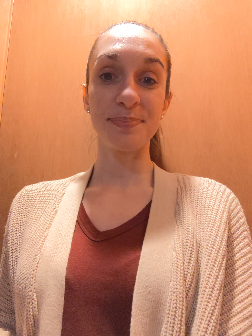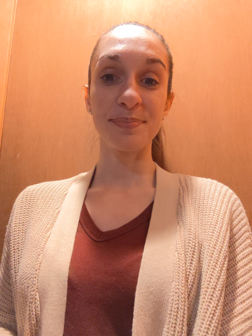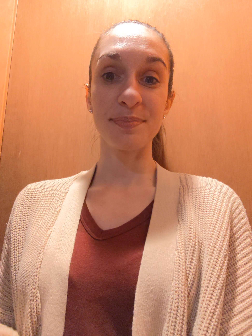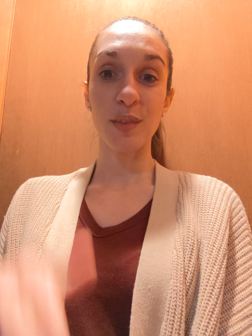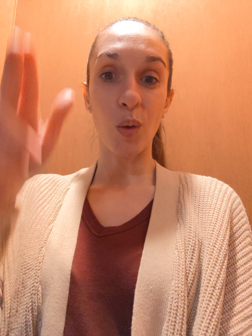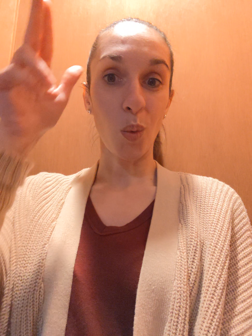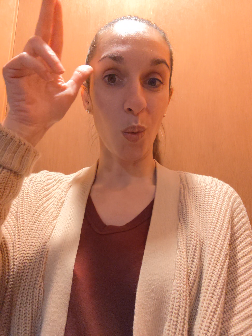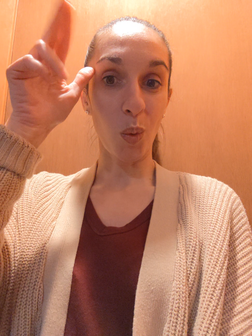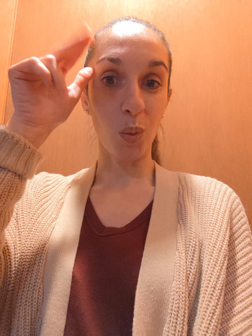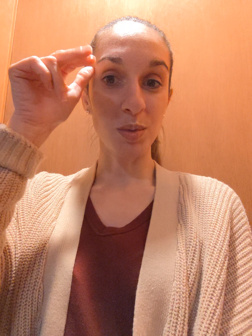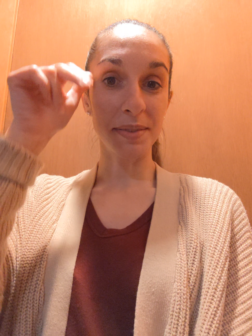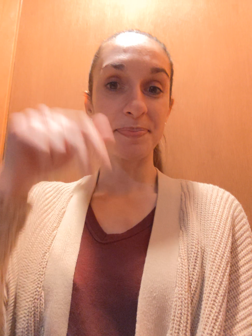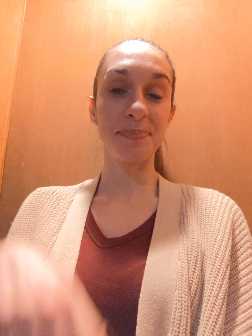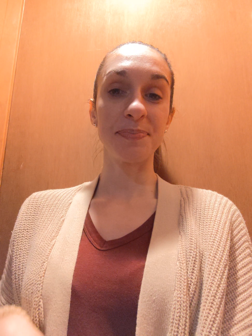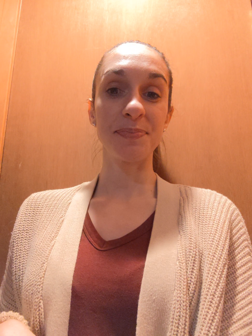horse